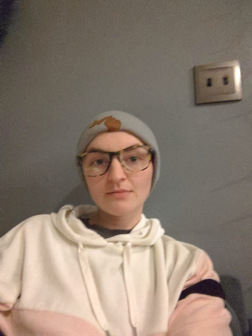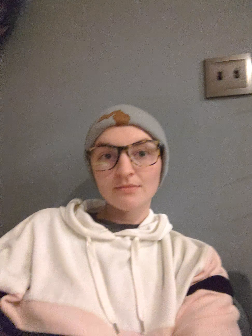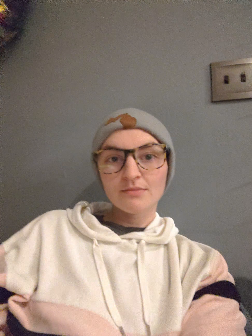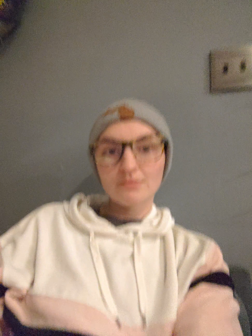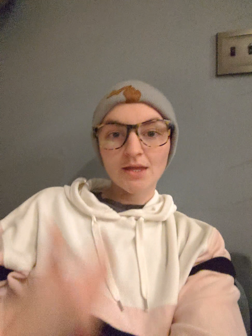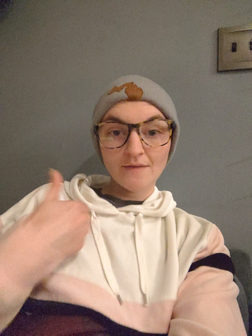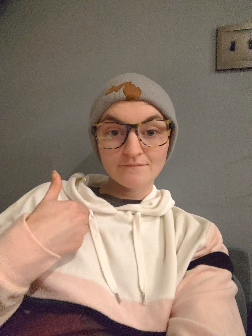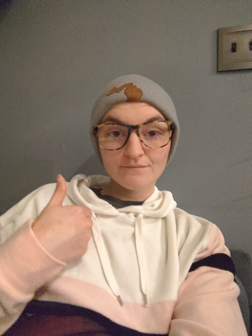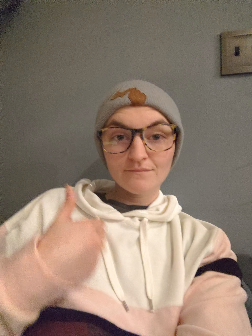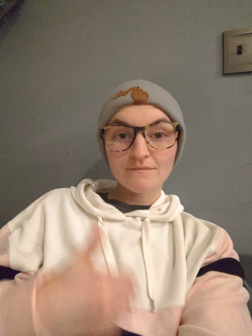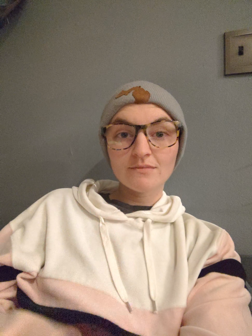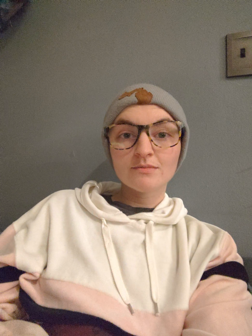have